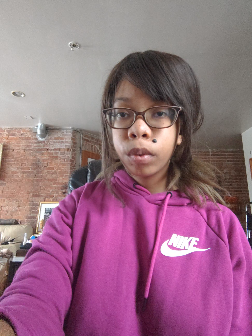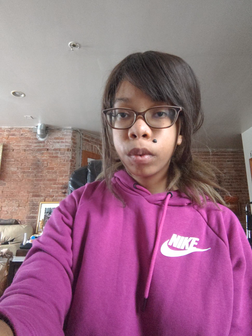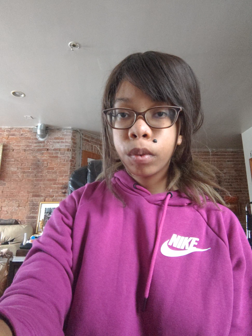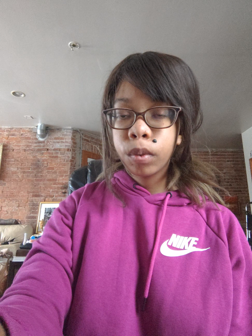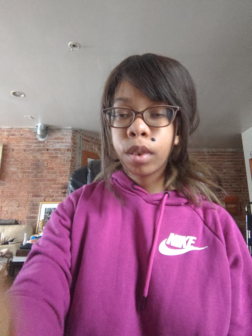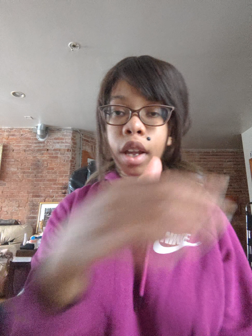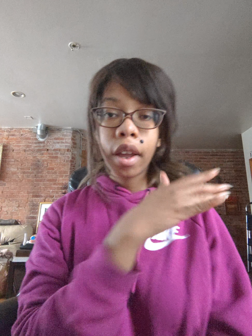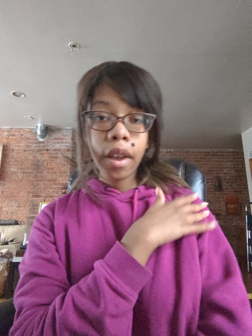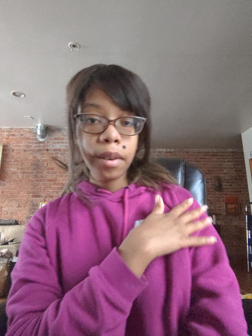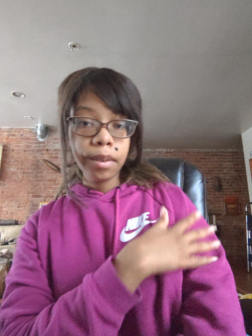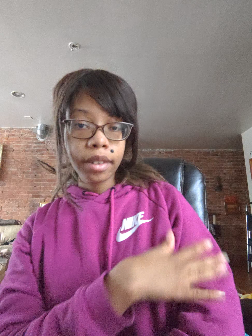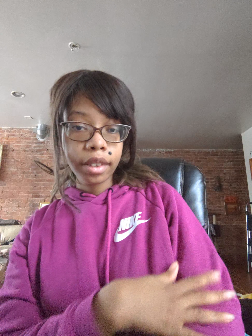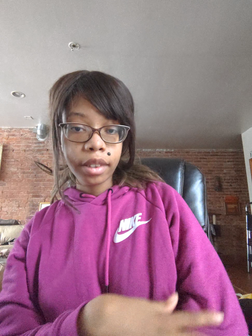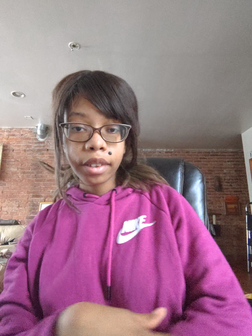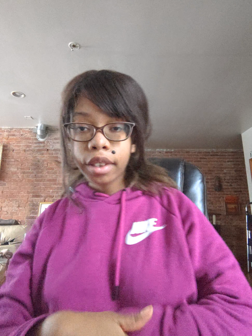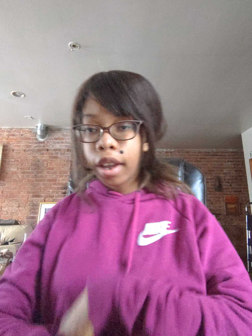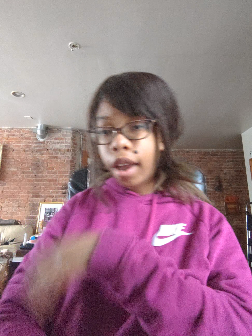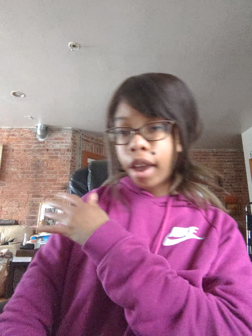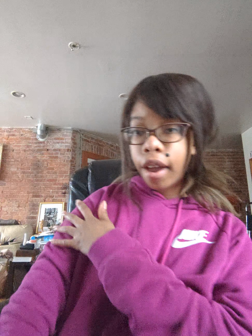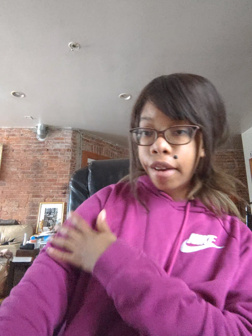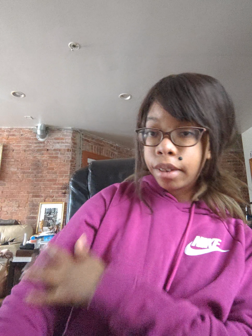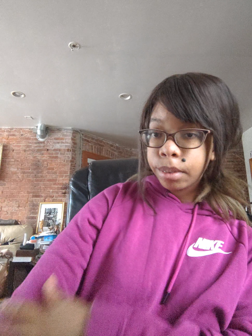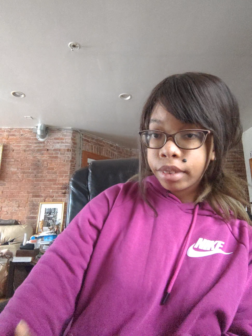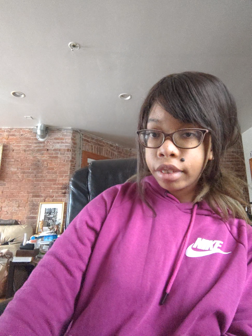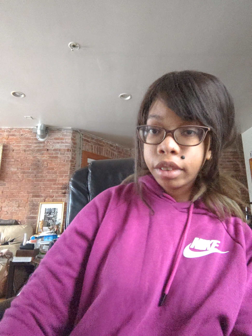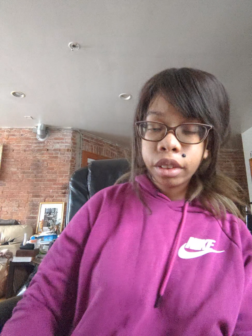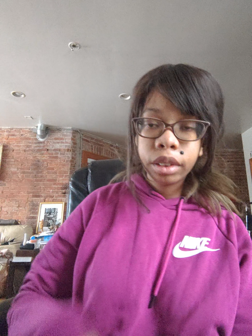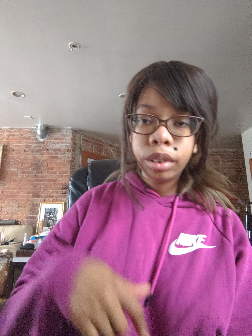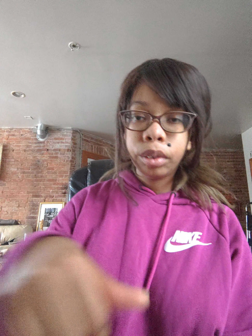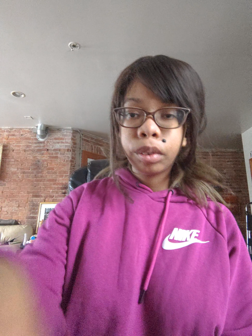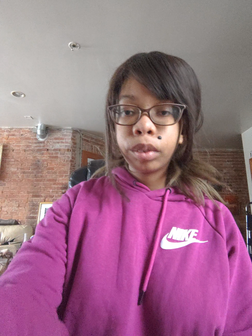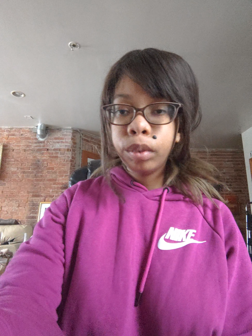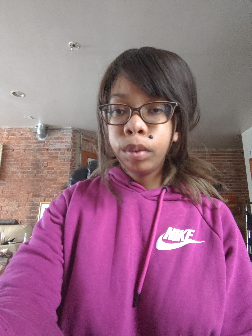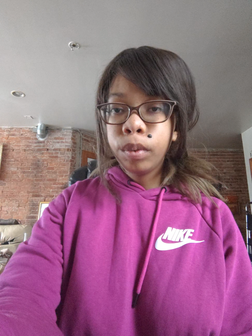arm